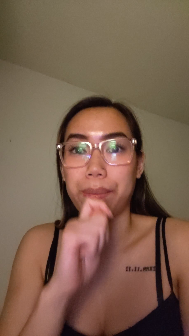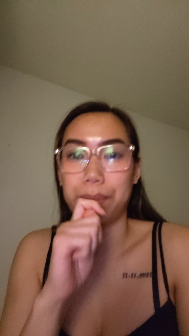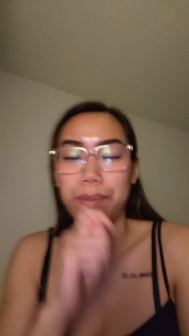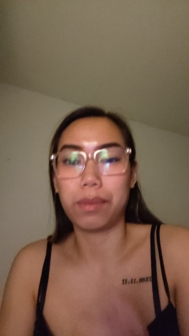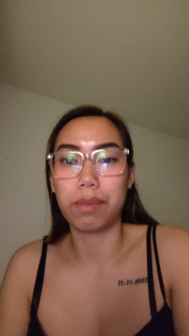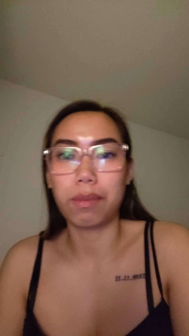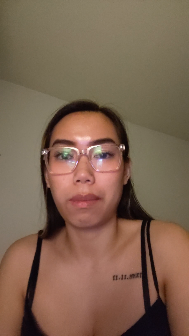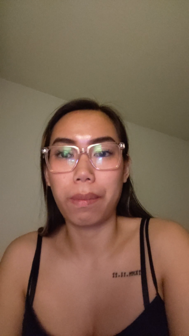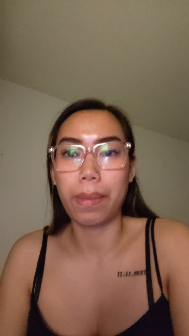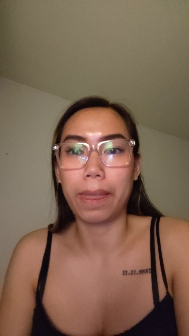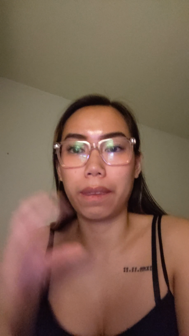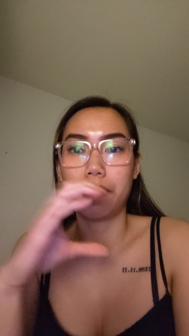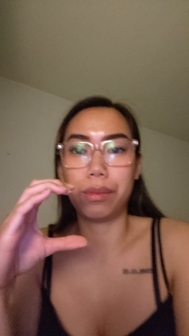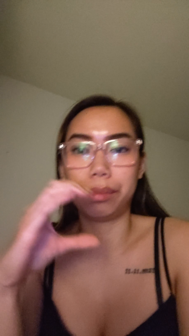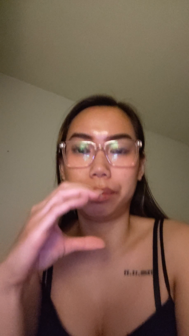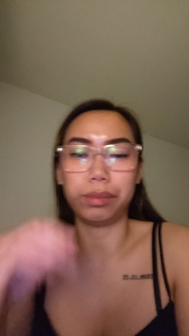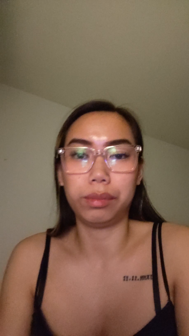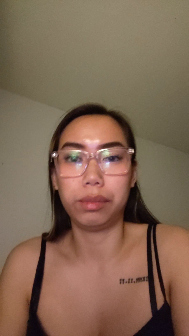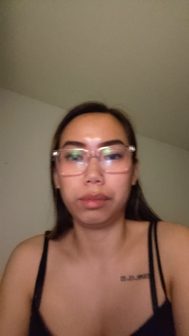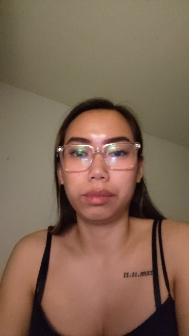ball